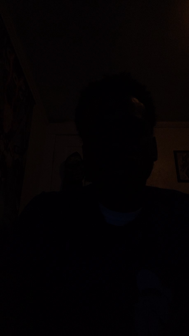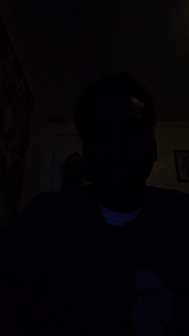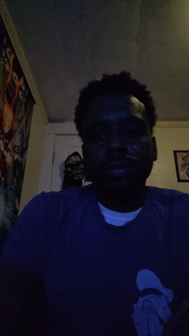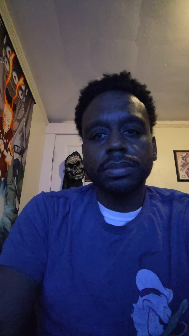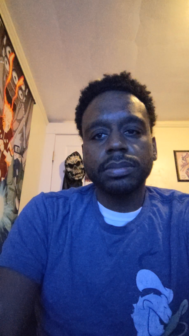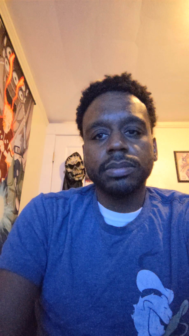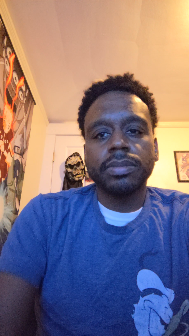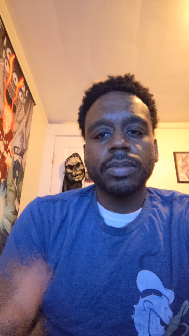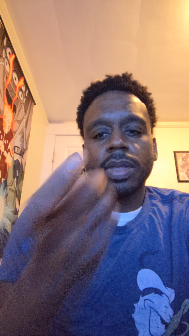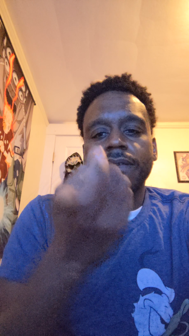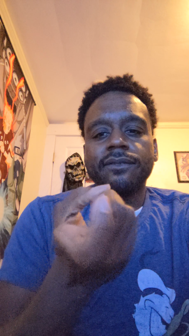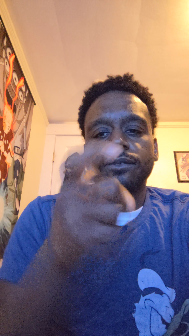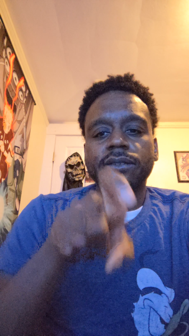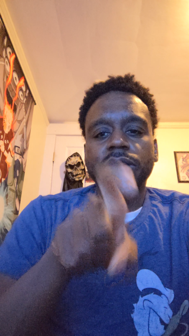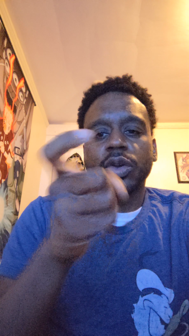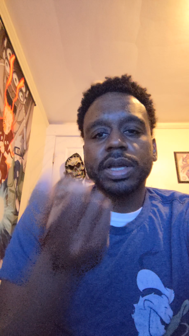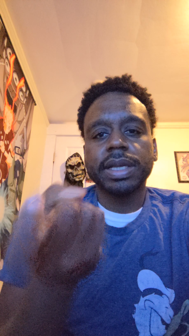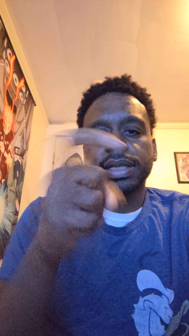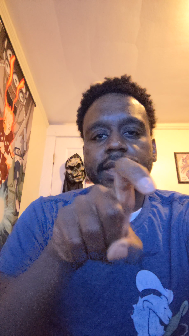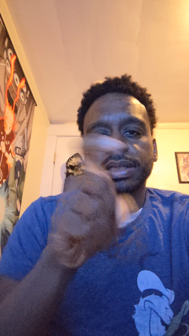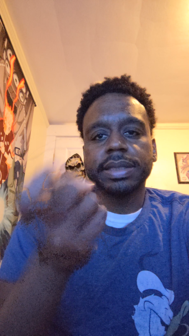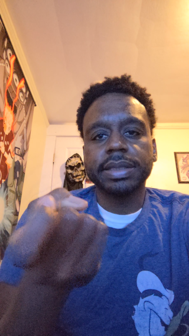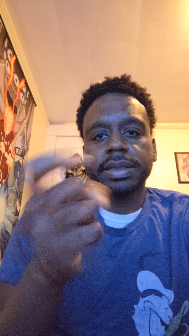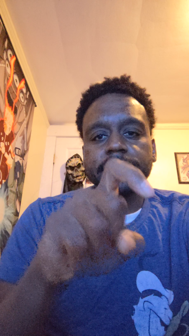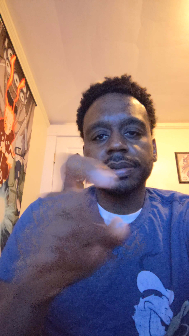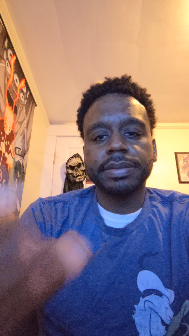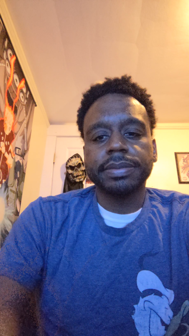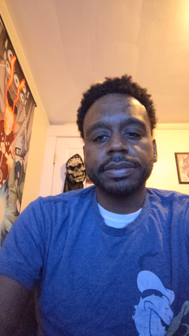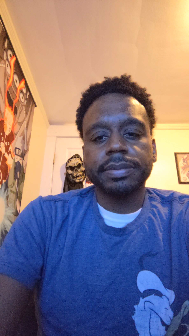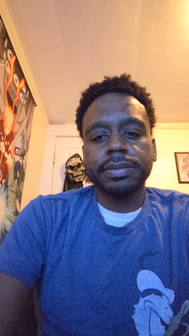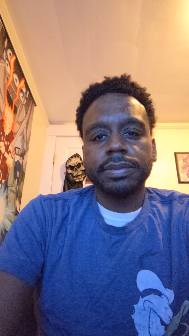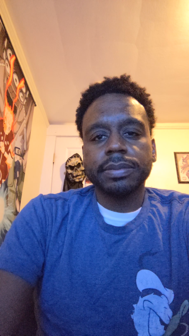friend